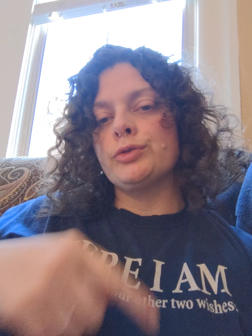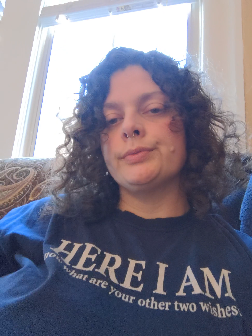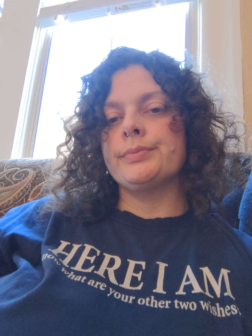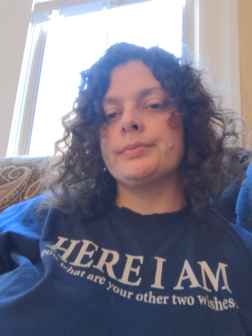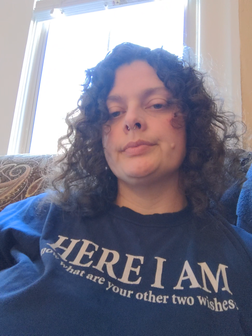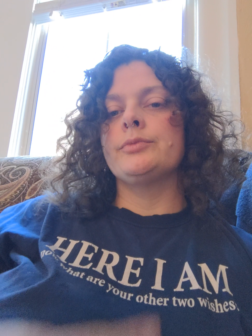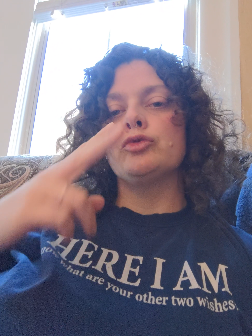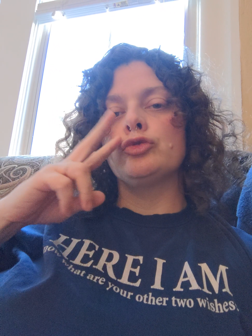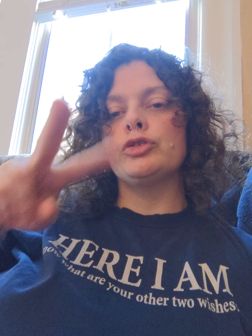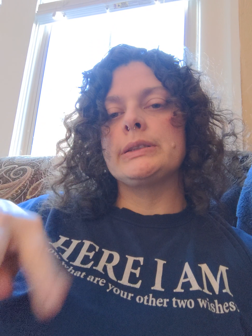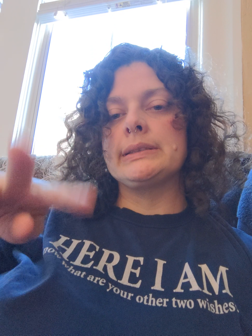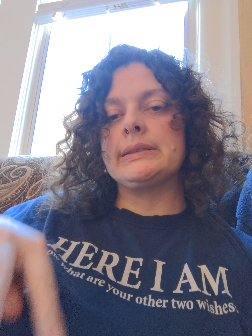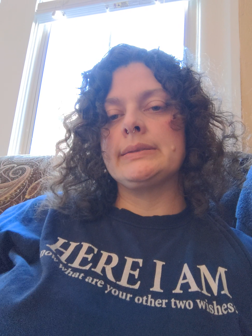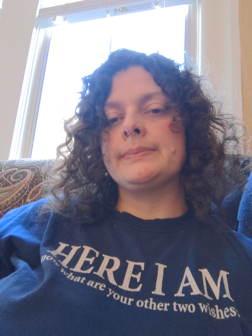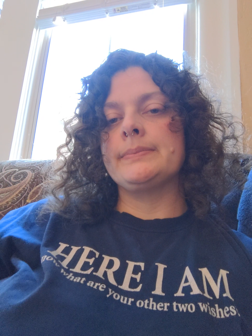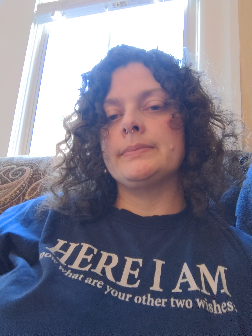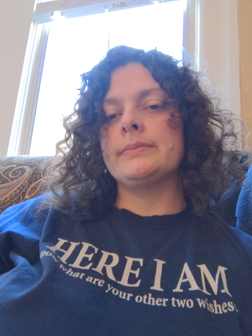read